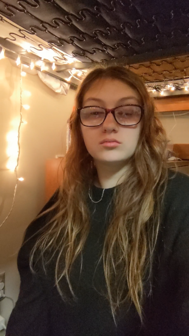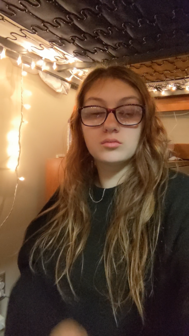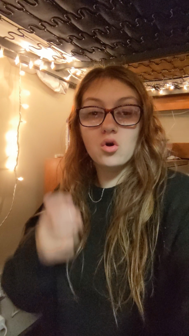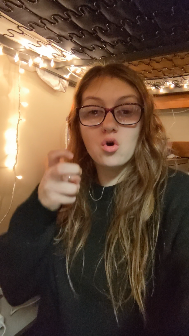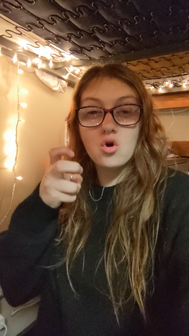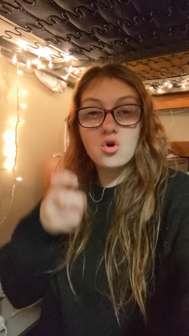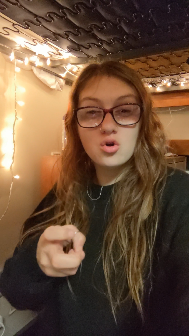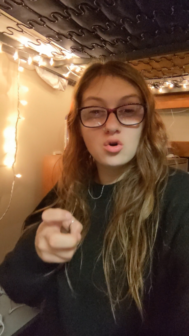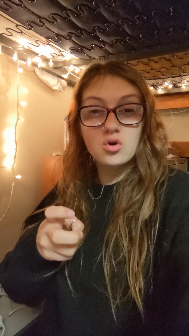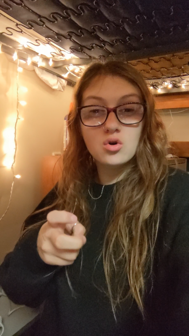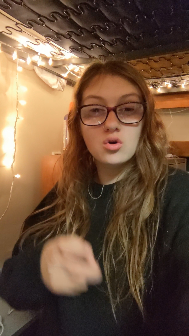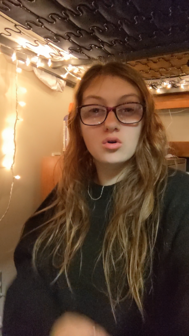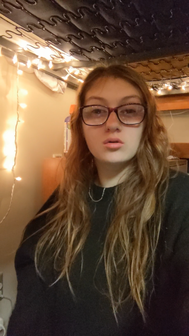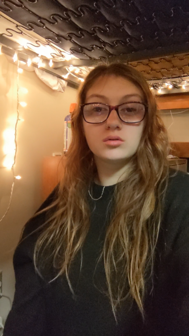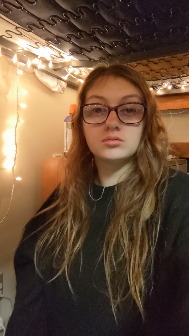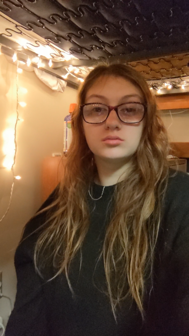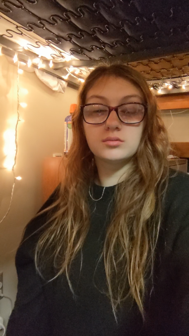hard